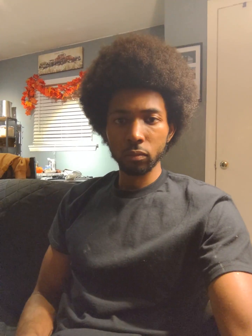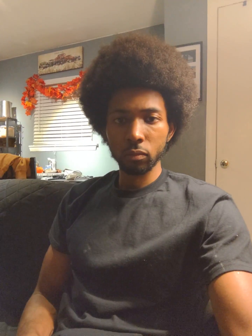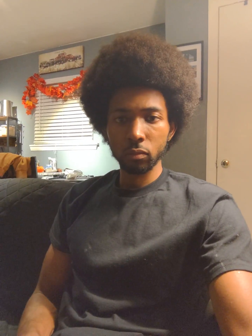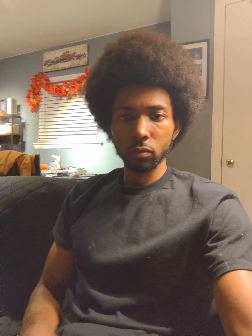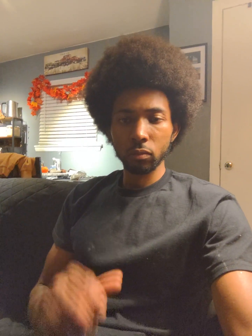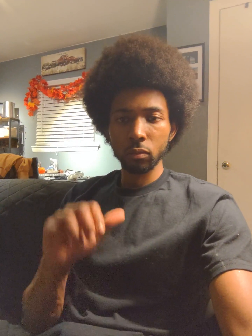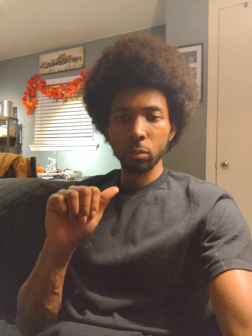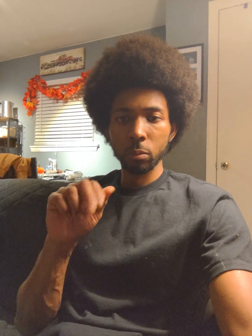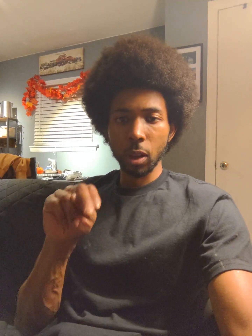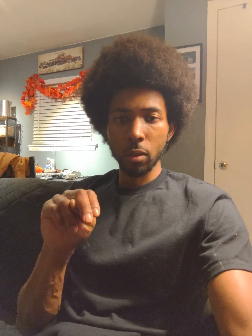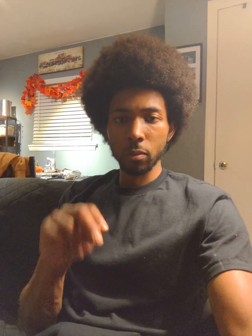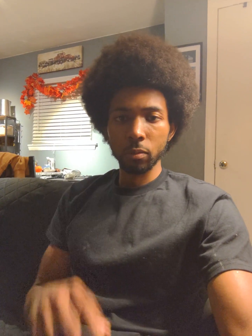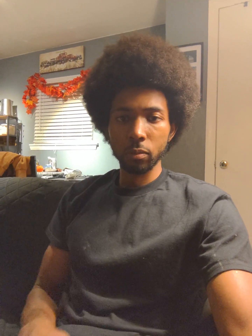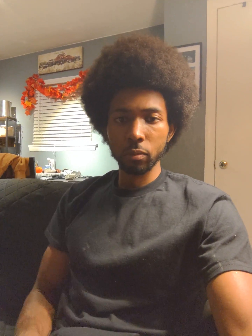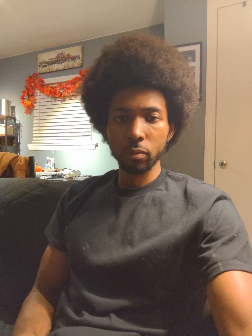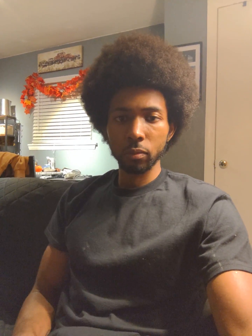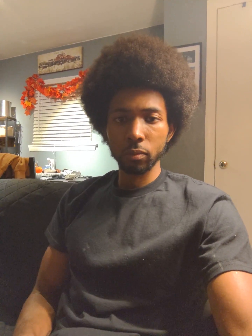an